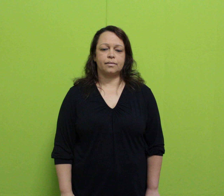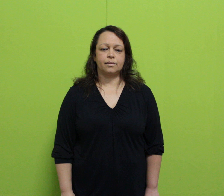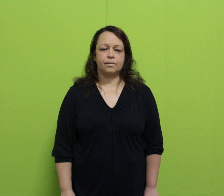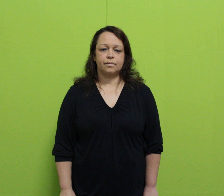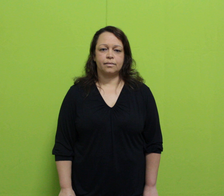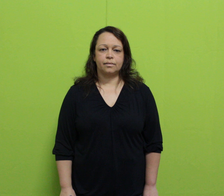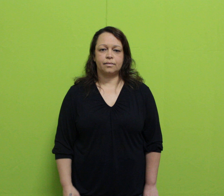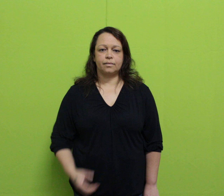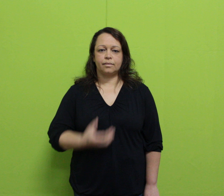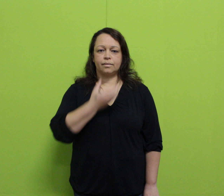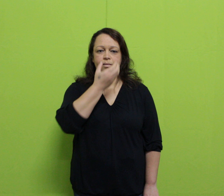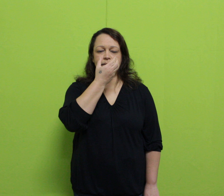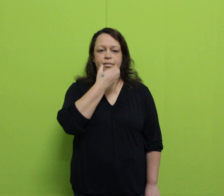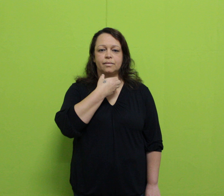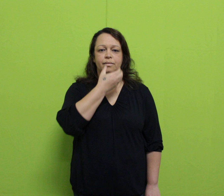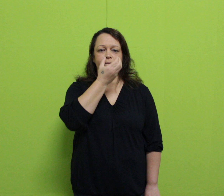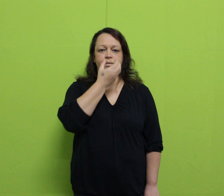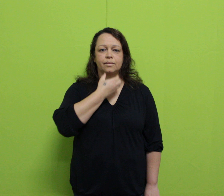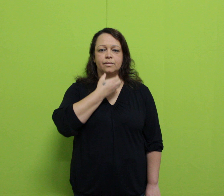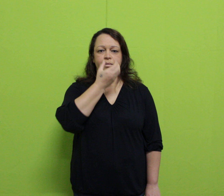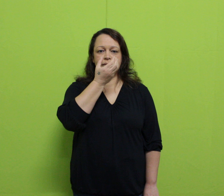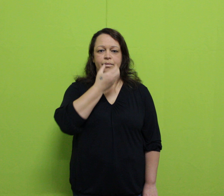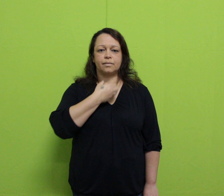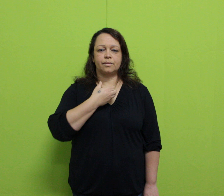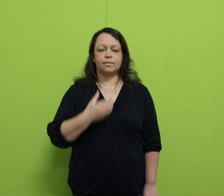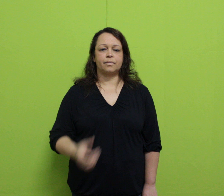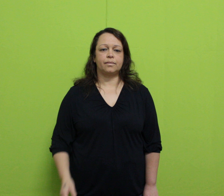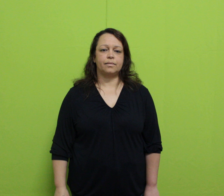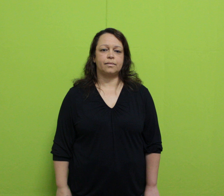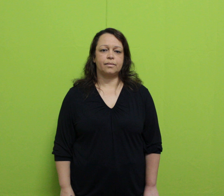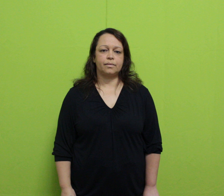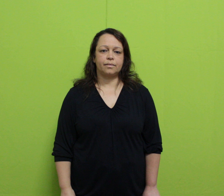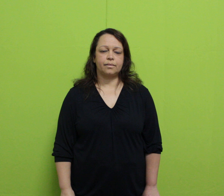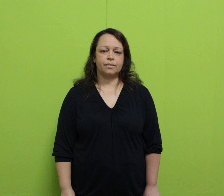maçã